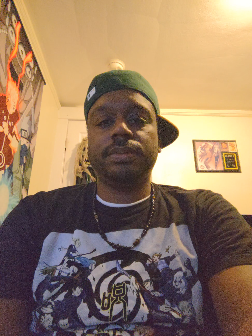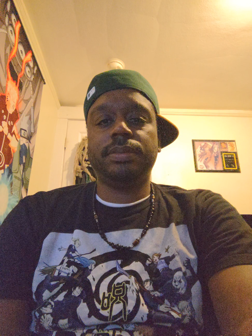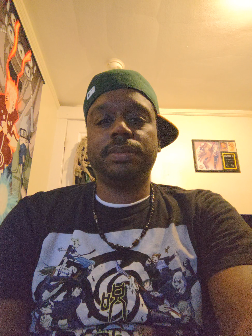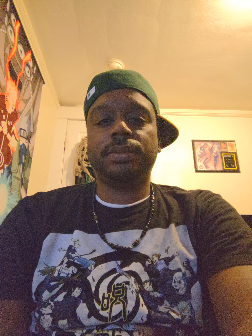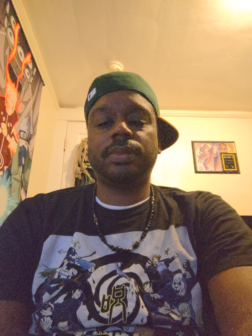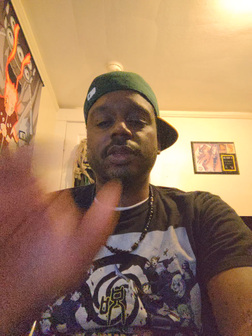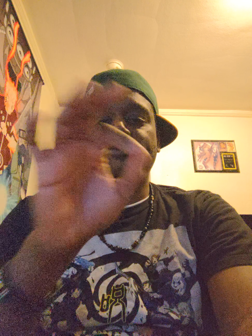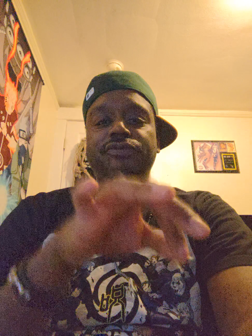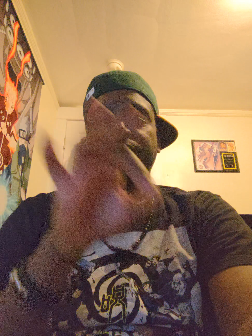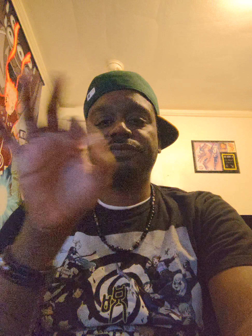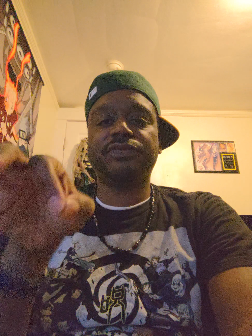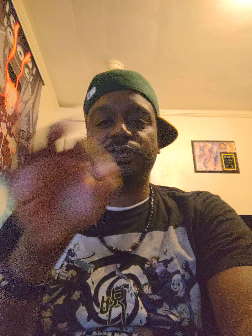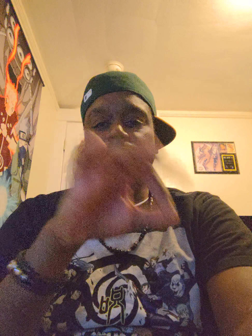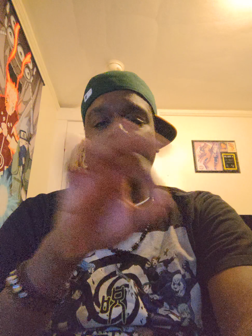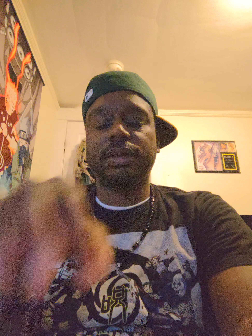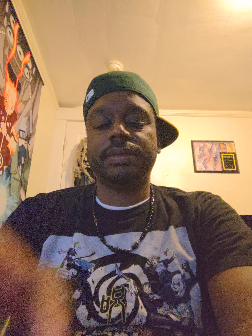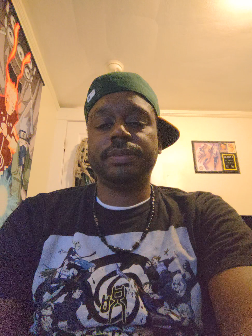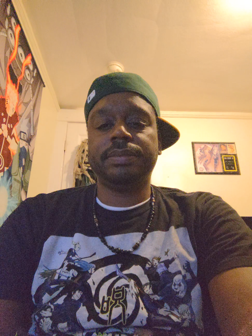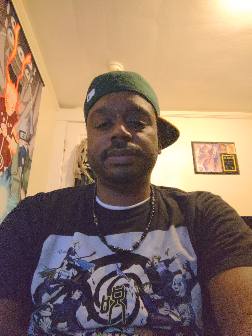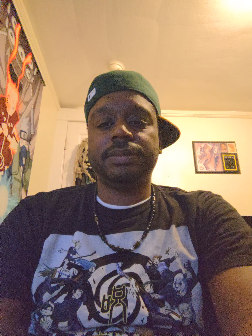french fries